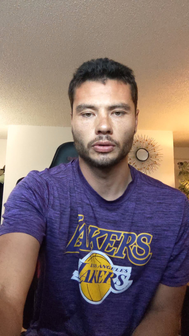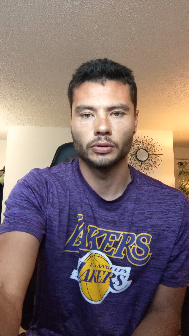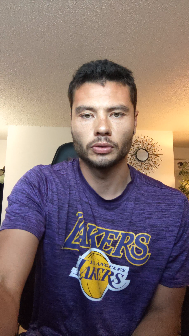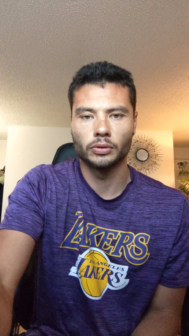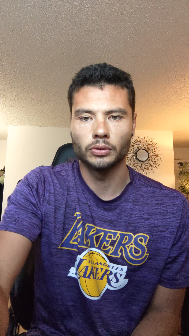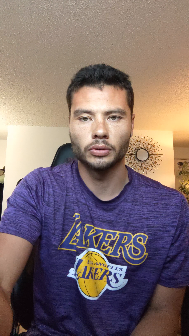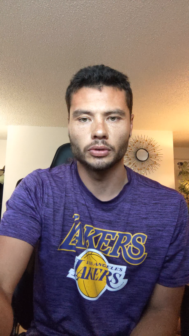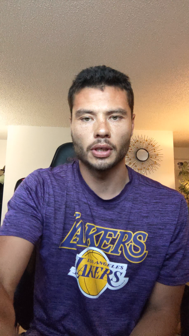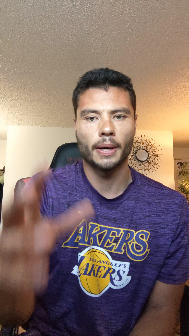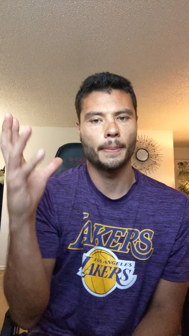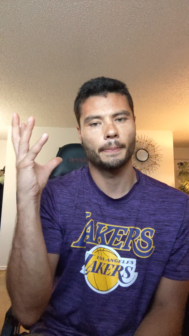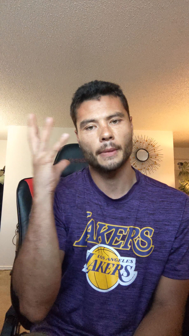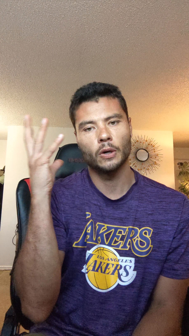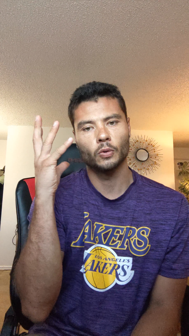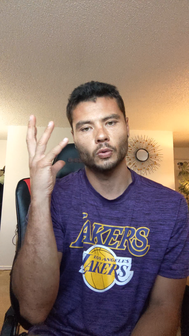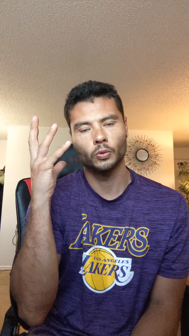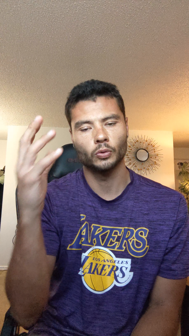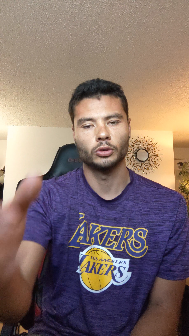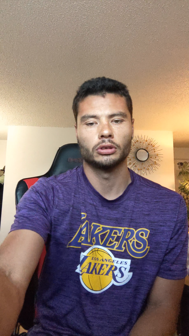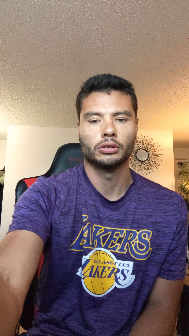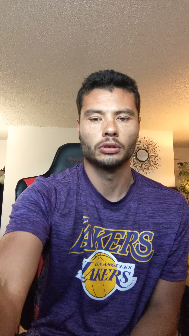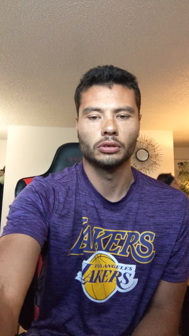pillow